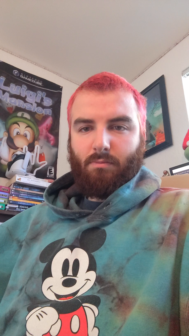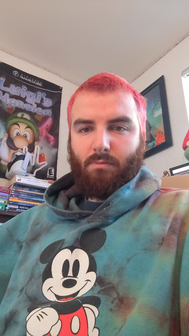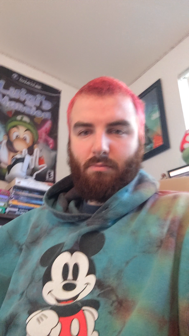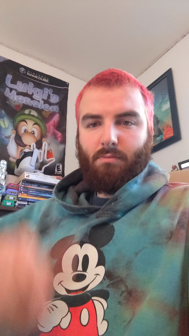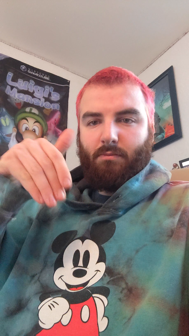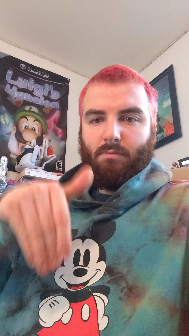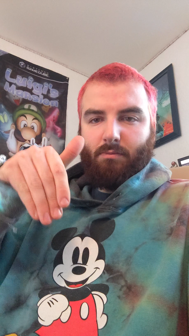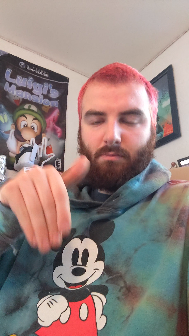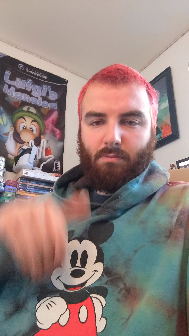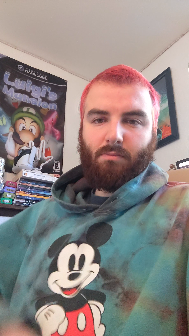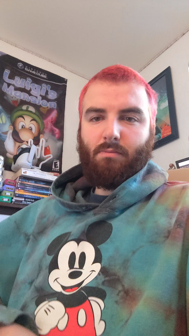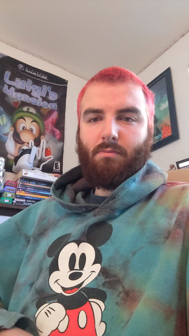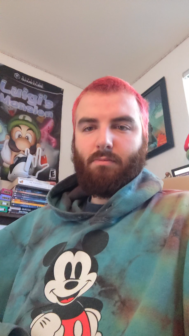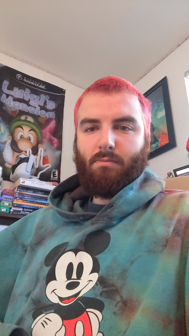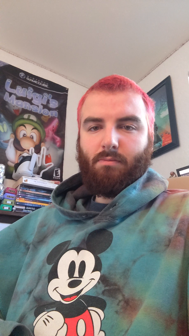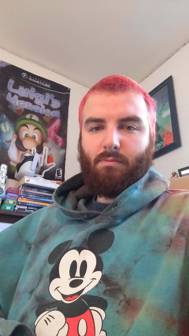night night